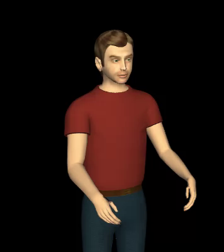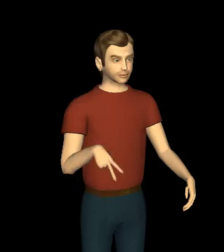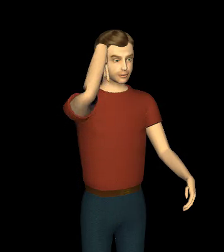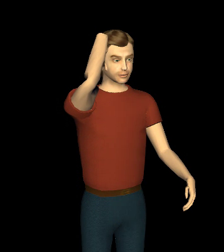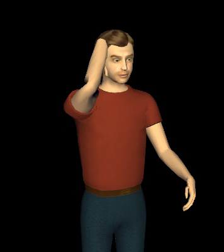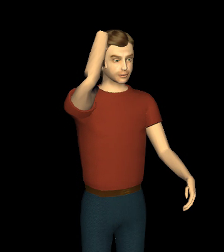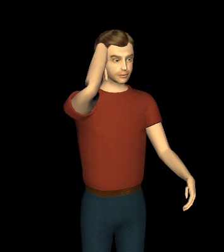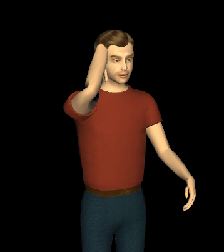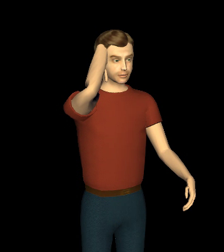كرز